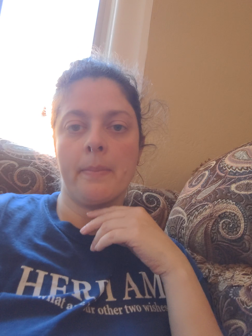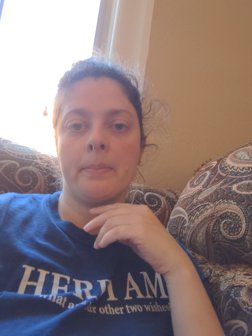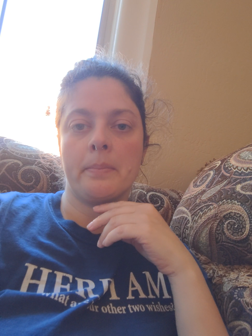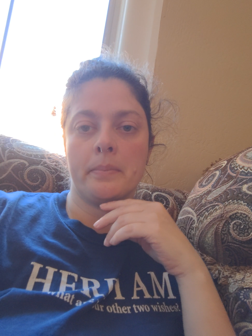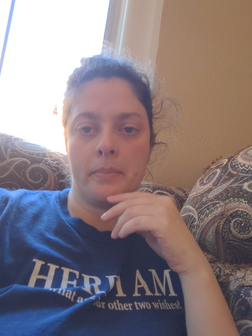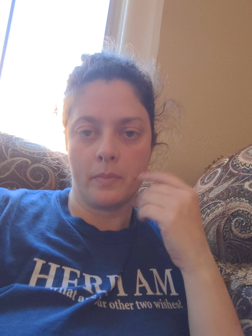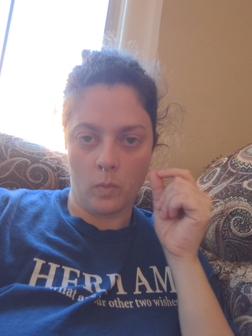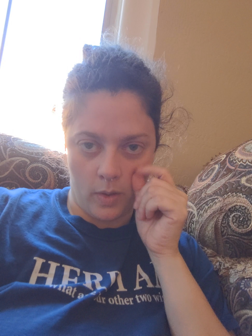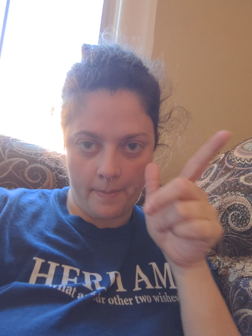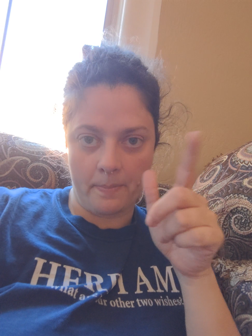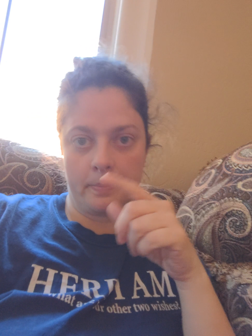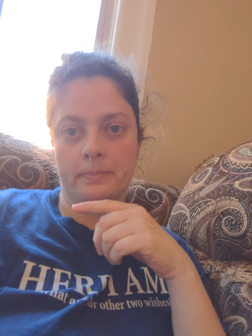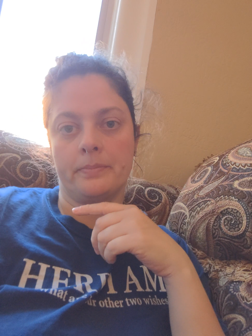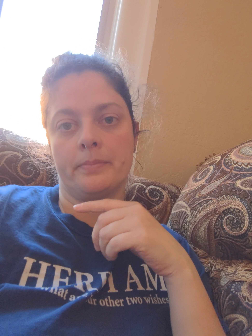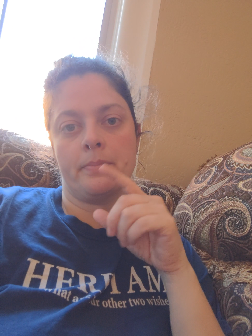awake